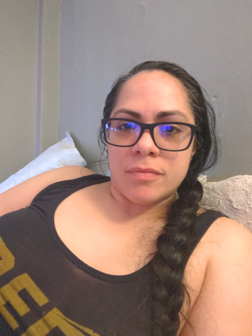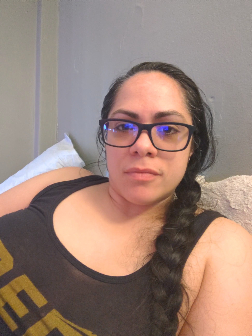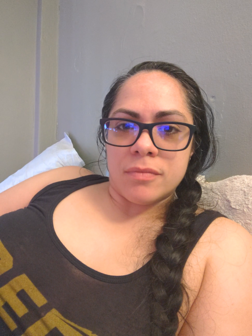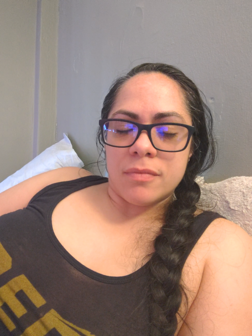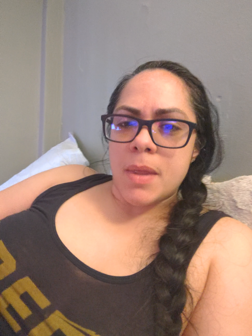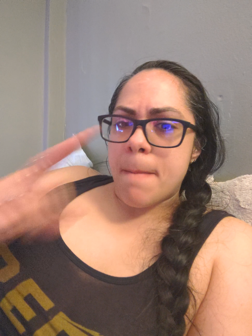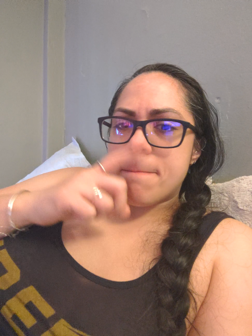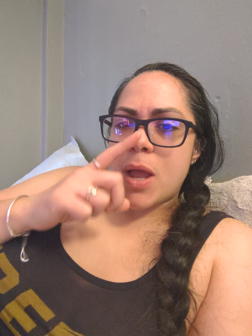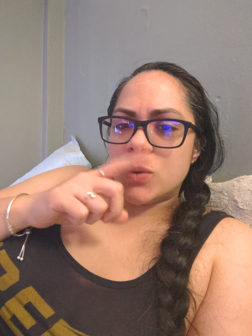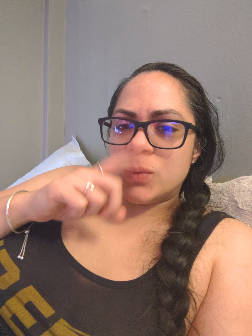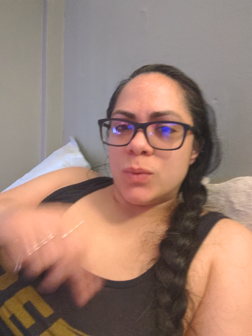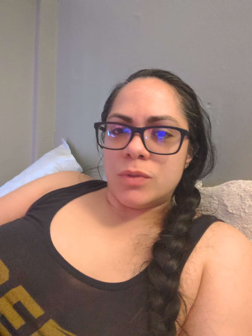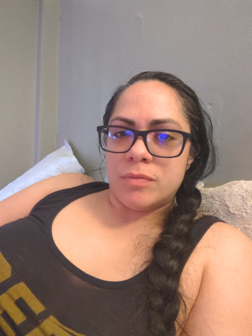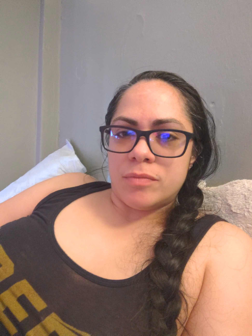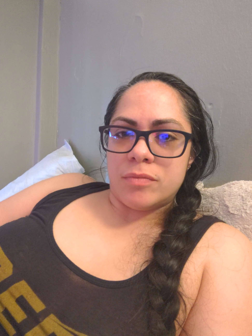mouse